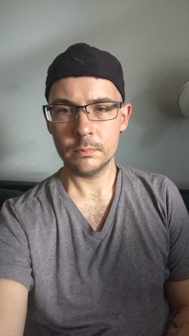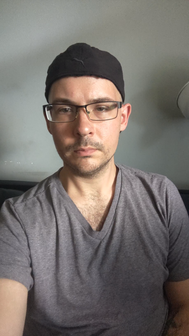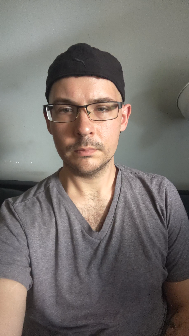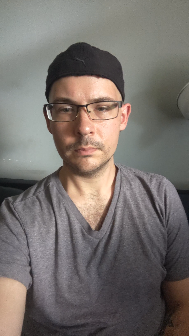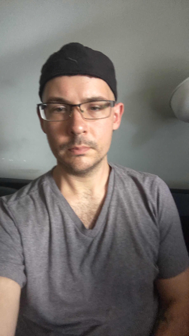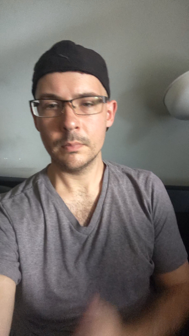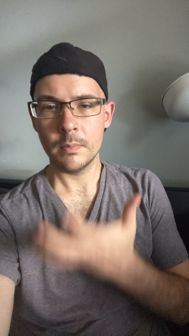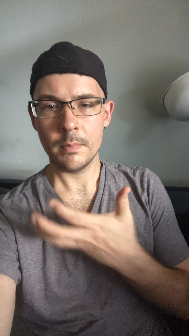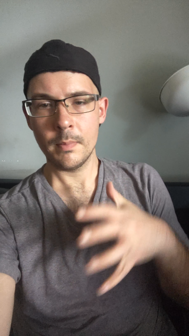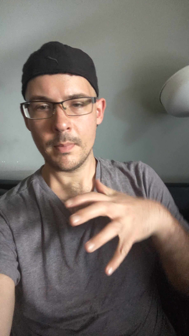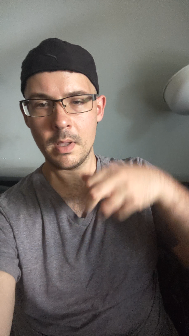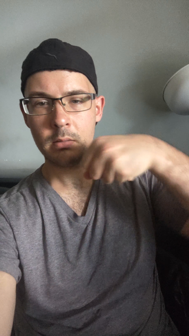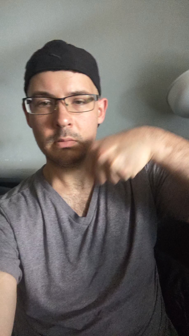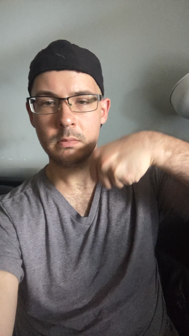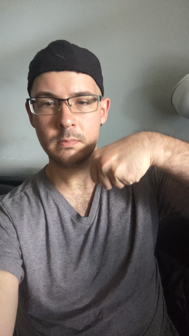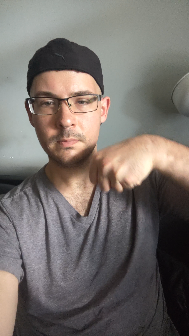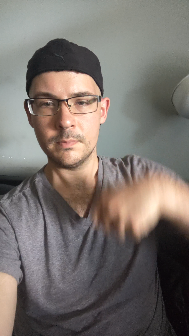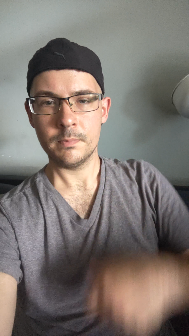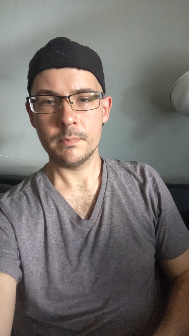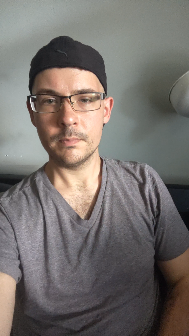basket